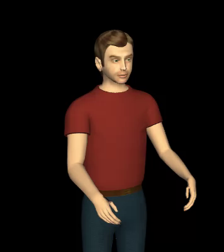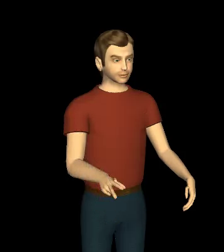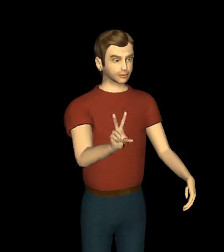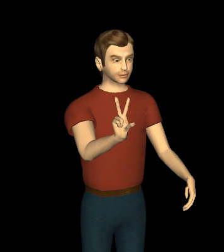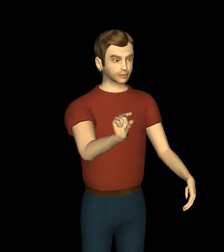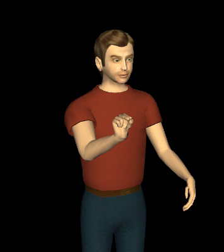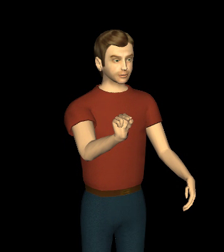30